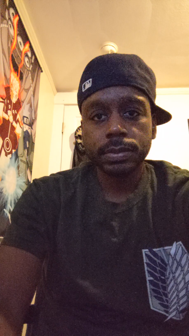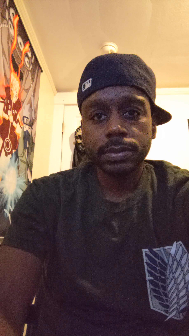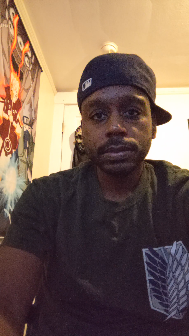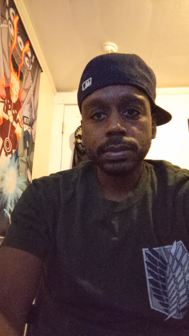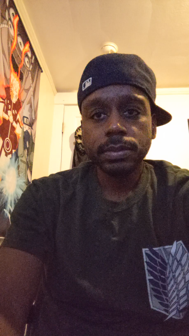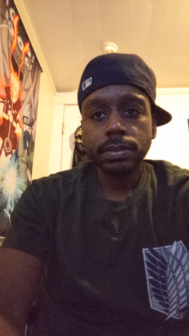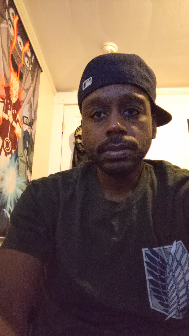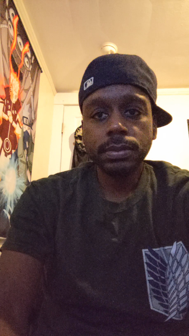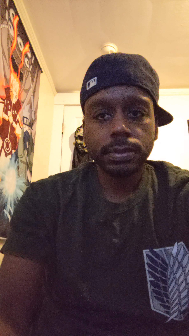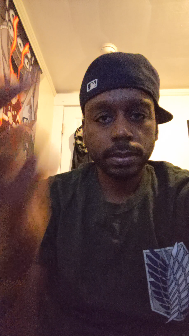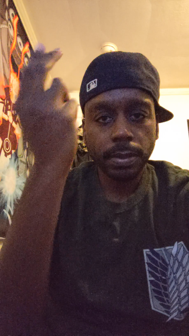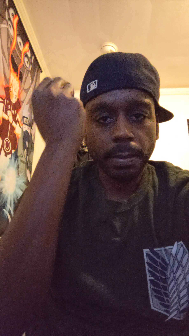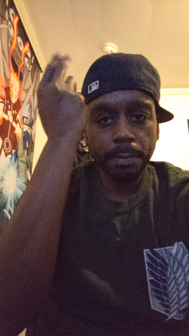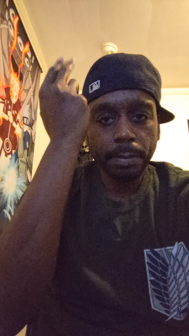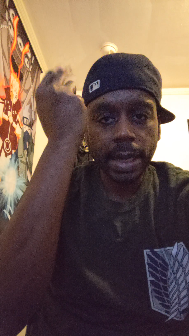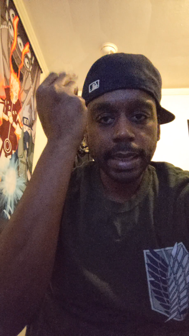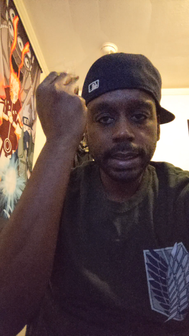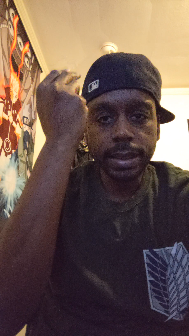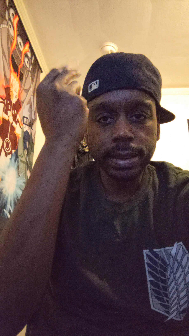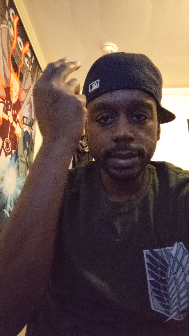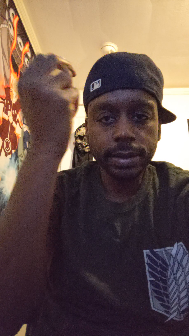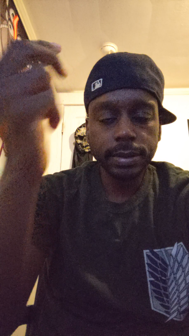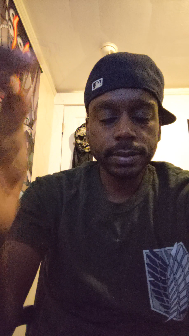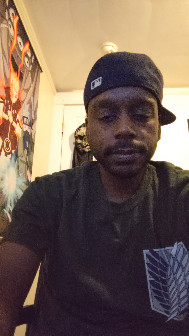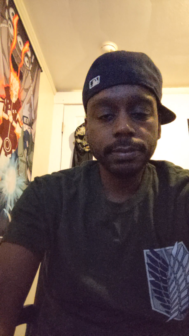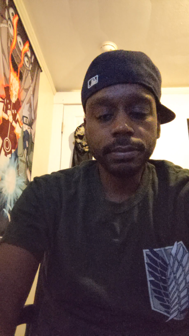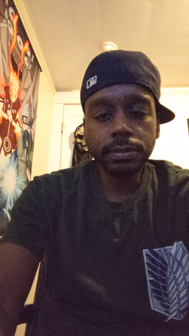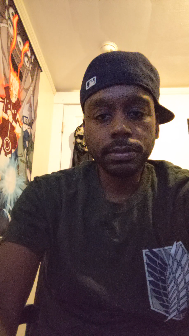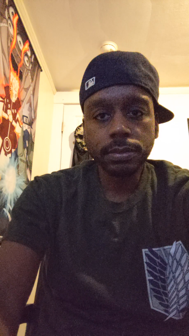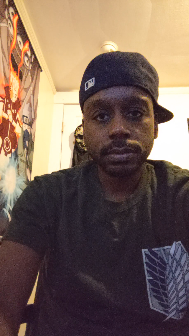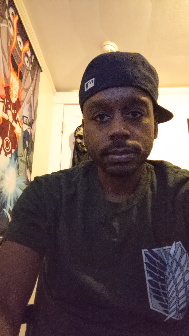bunny